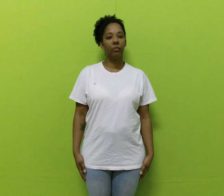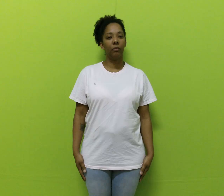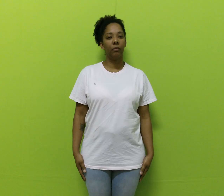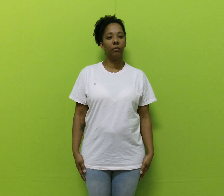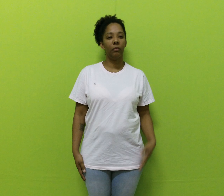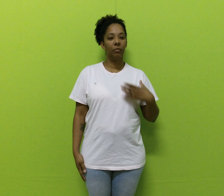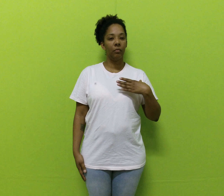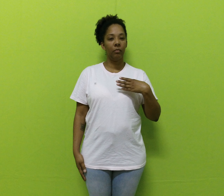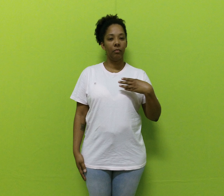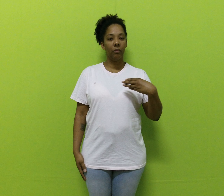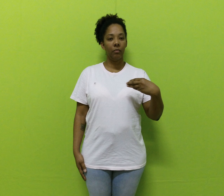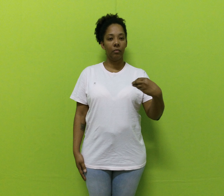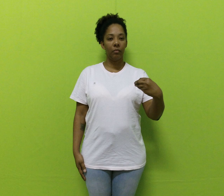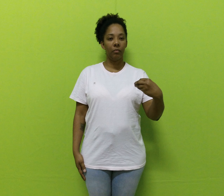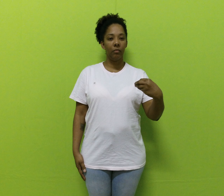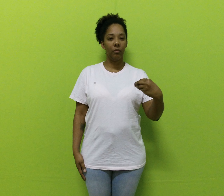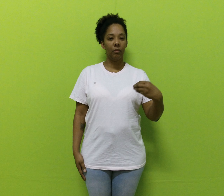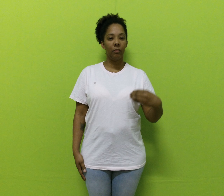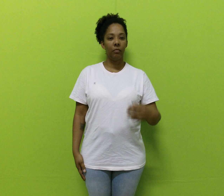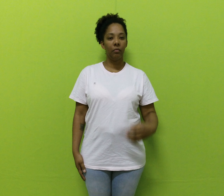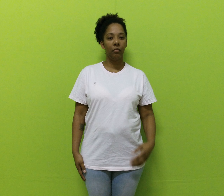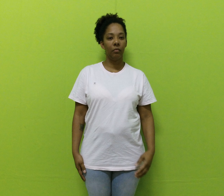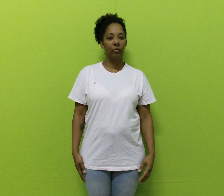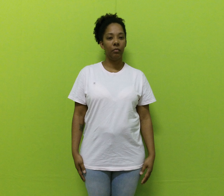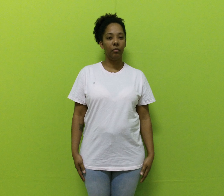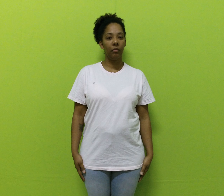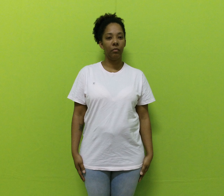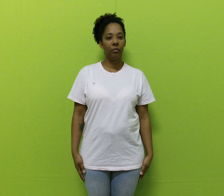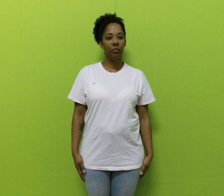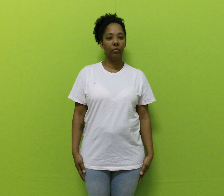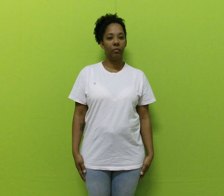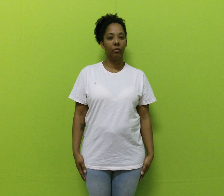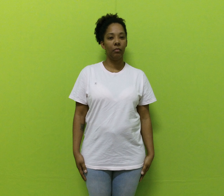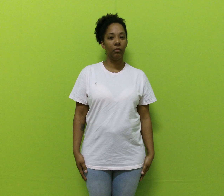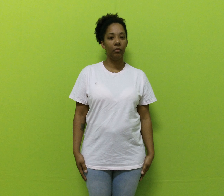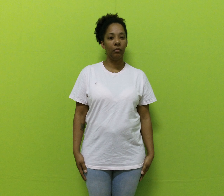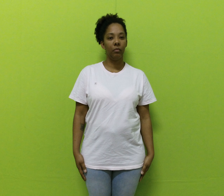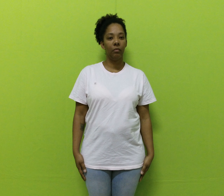filho